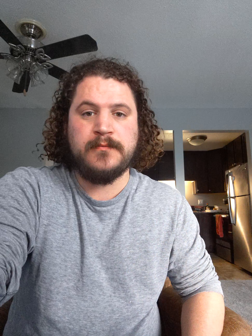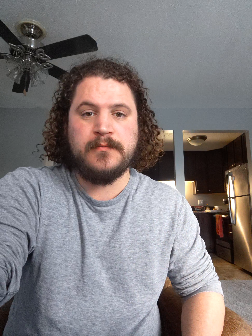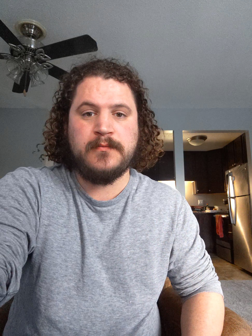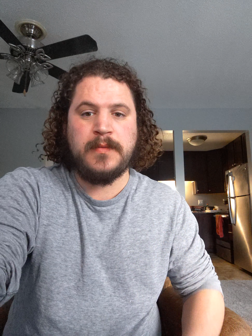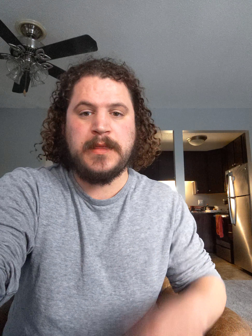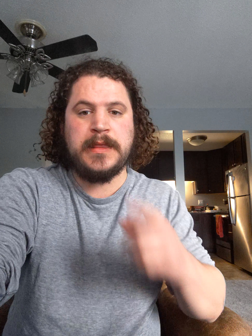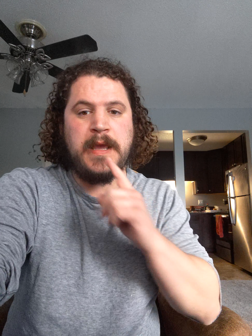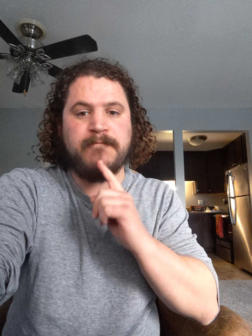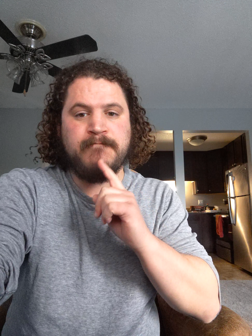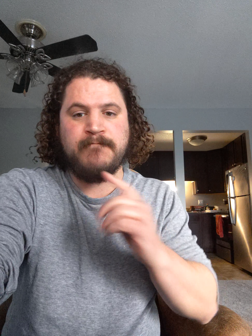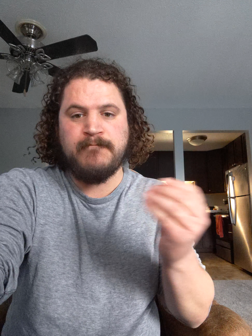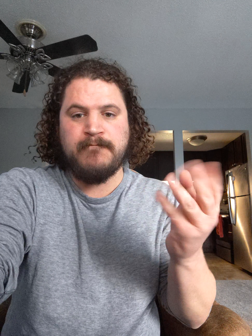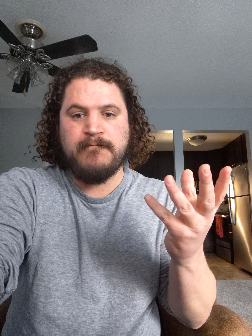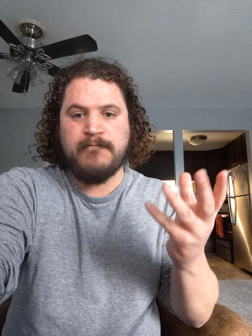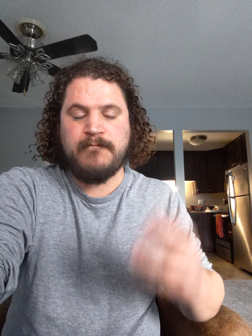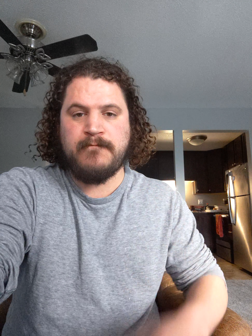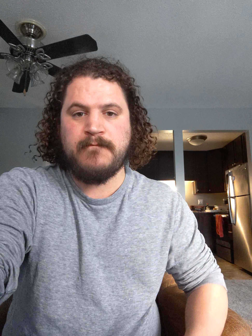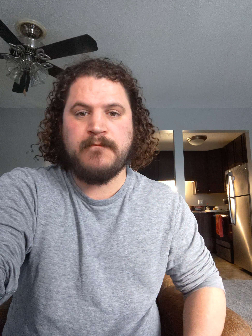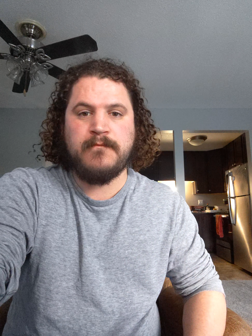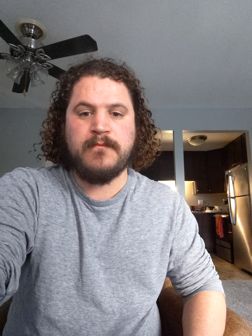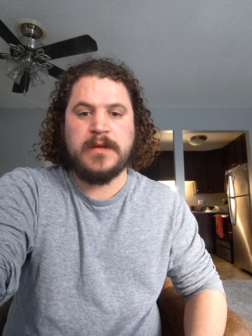lamp